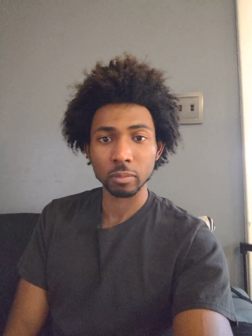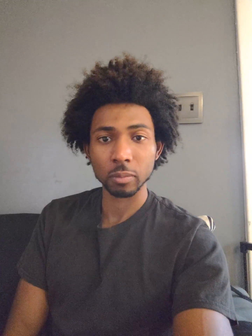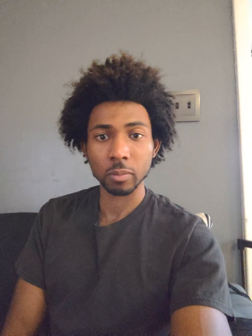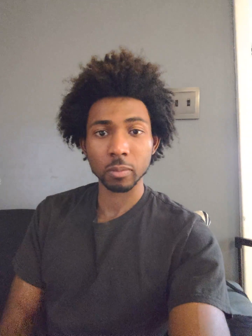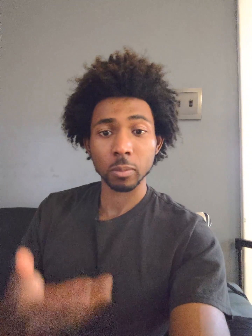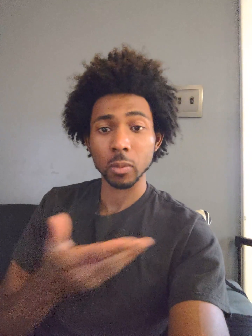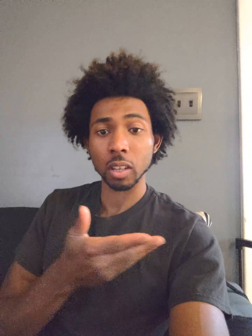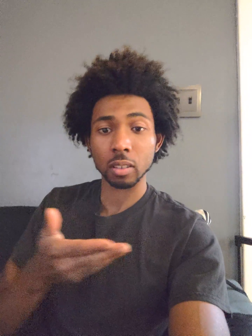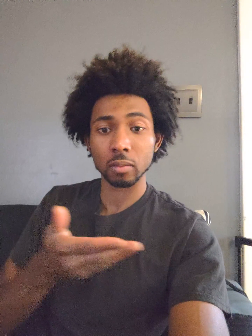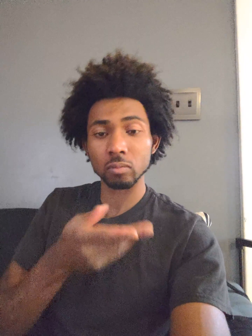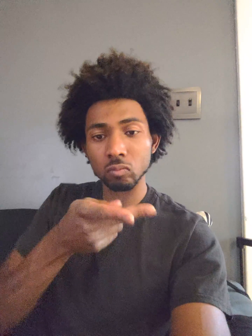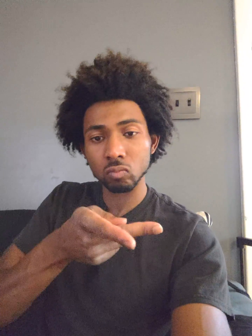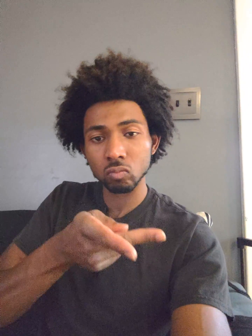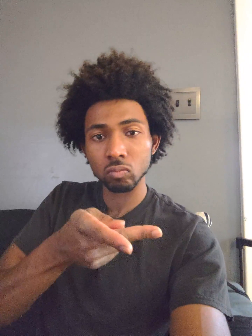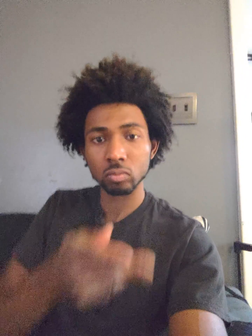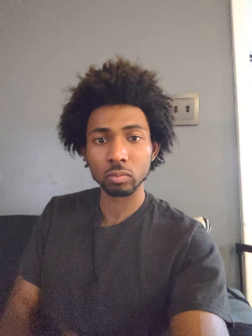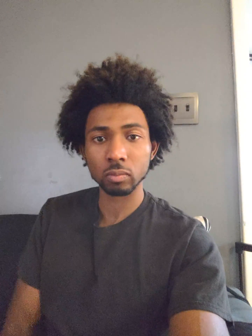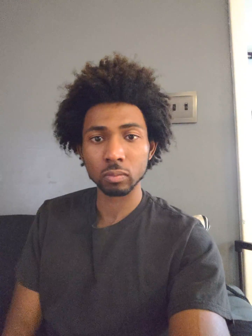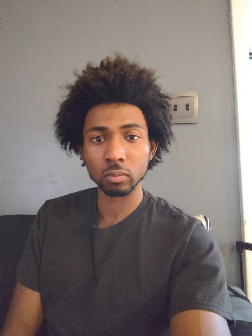babysitter